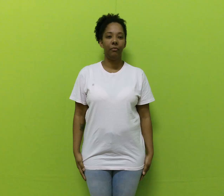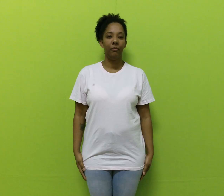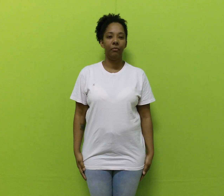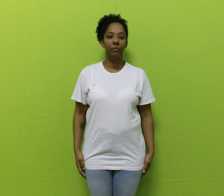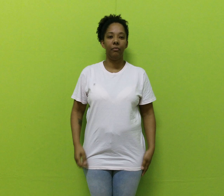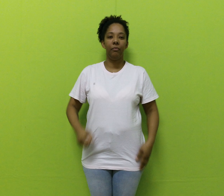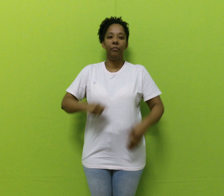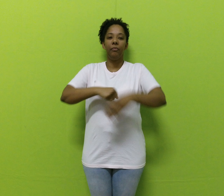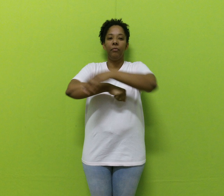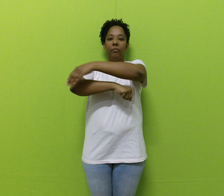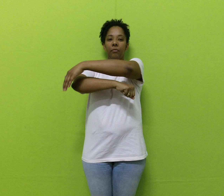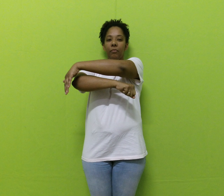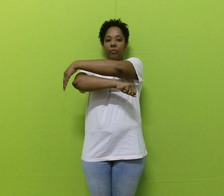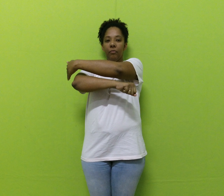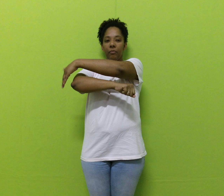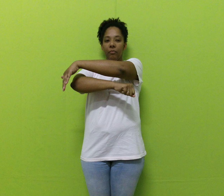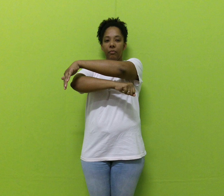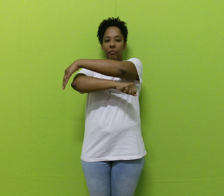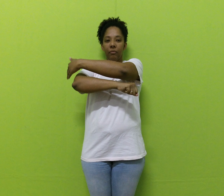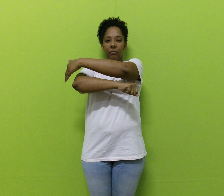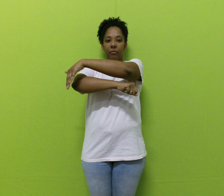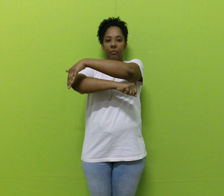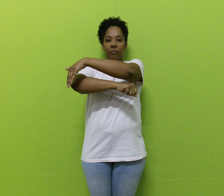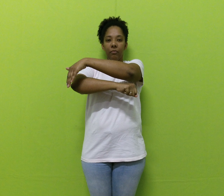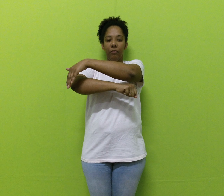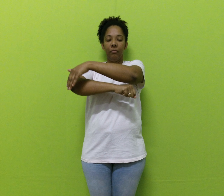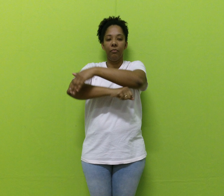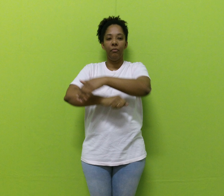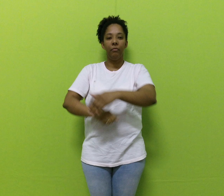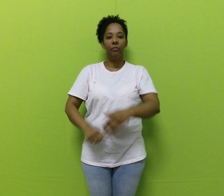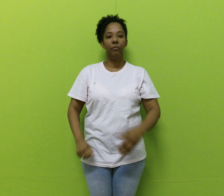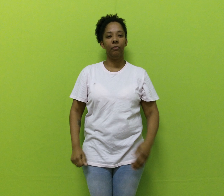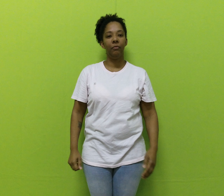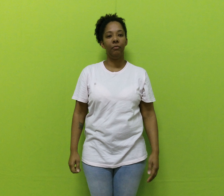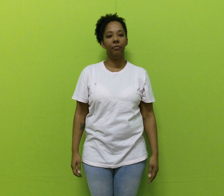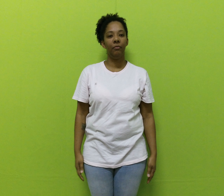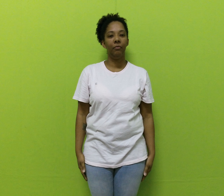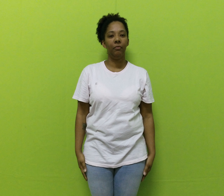esquina